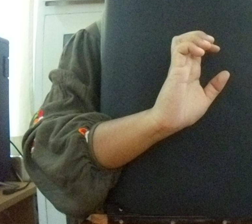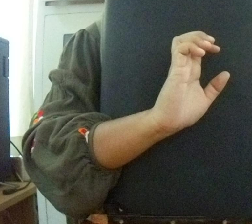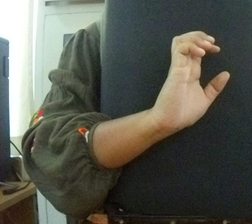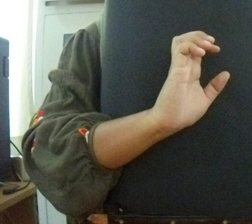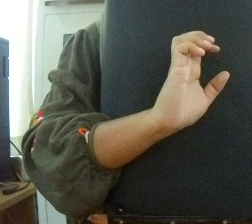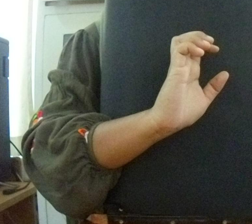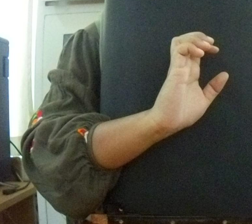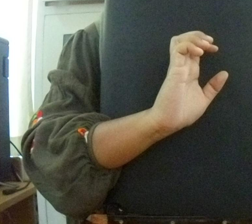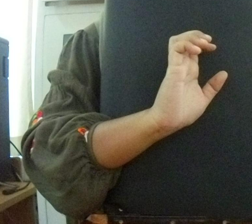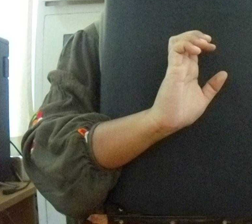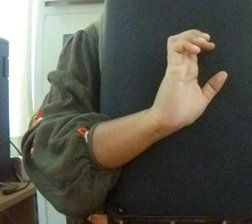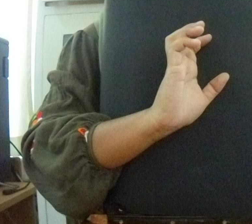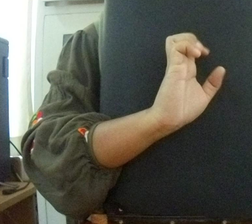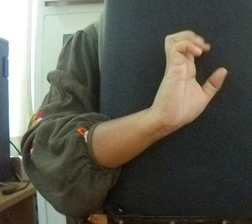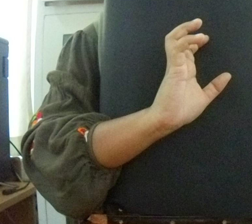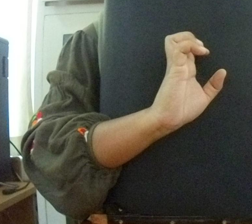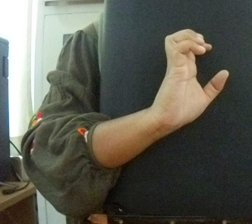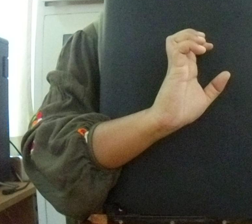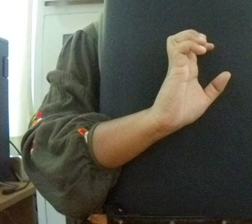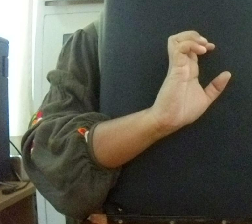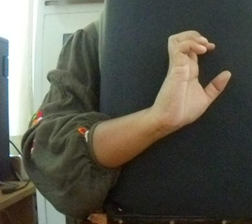pain